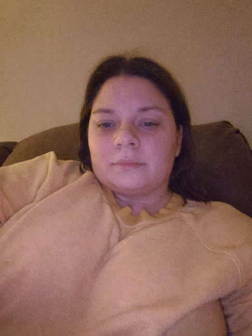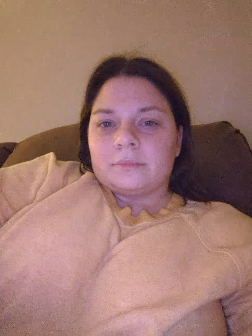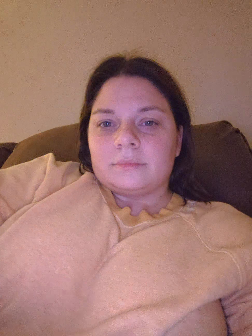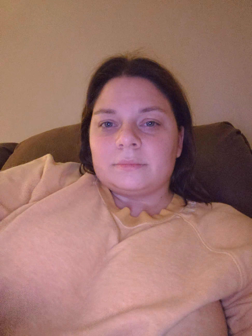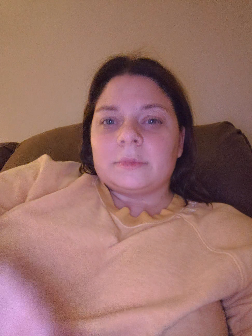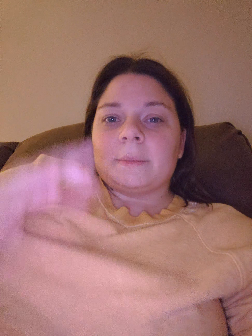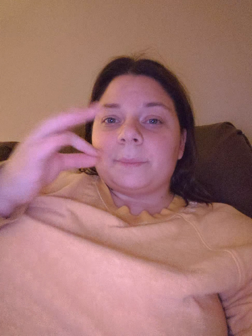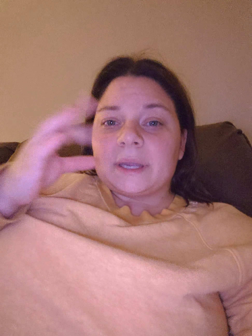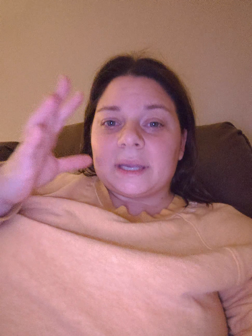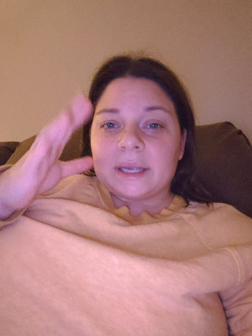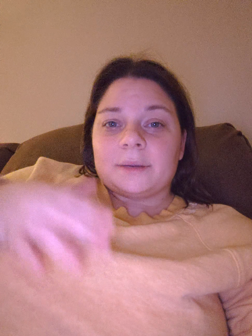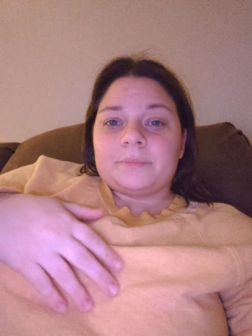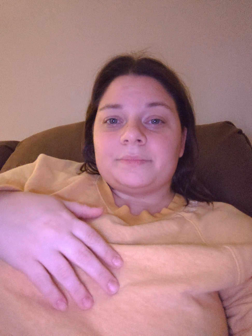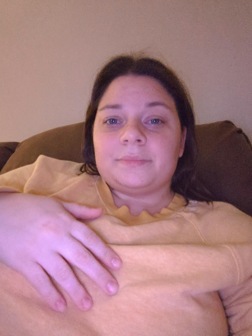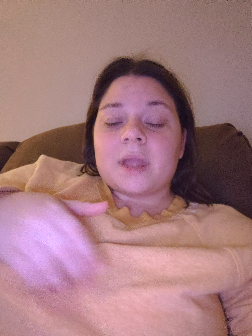bee